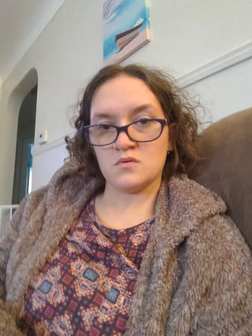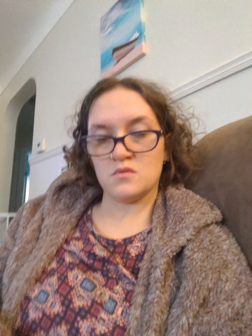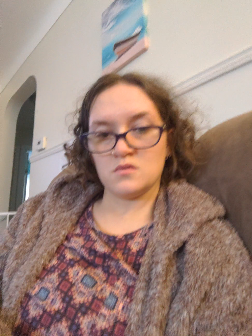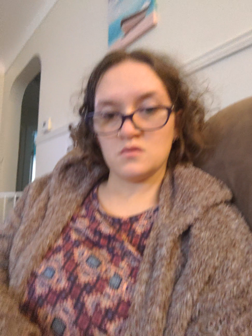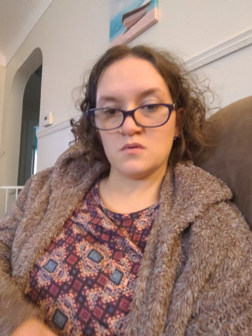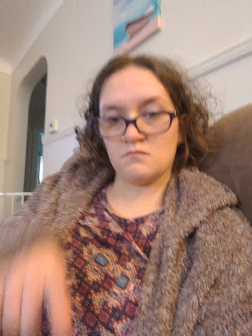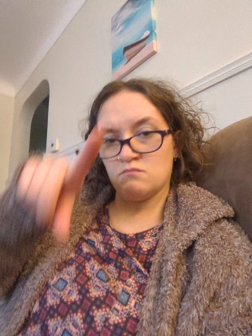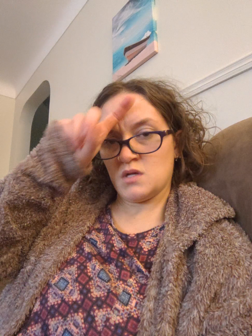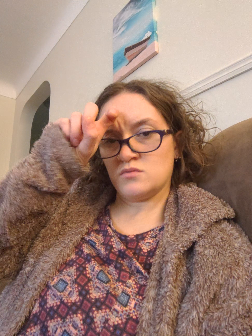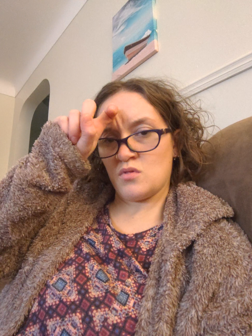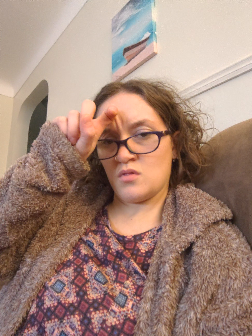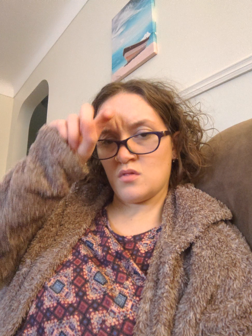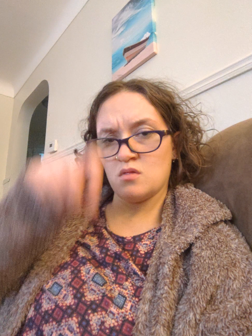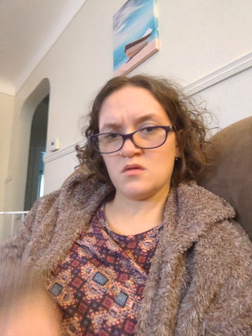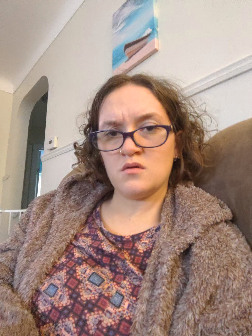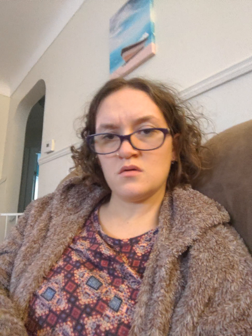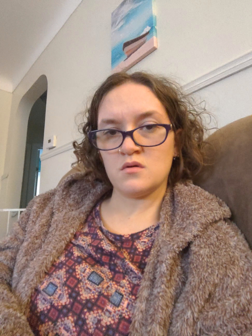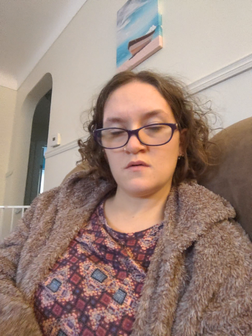puzzle